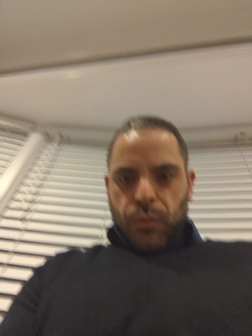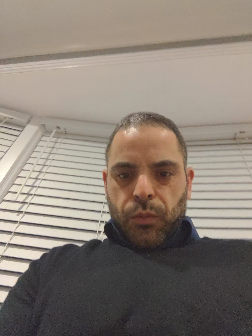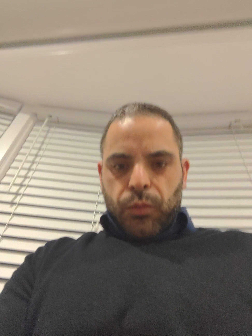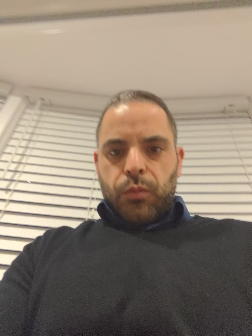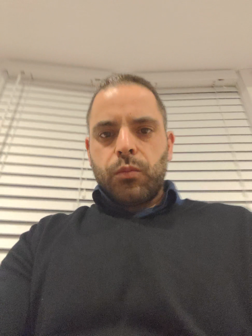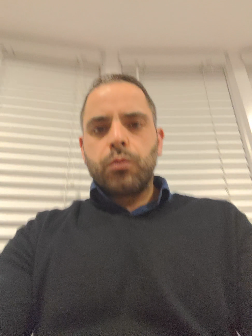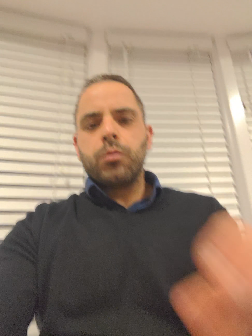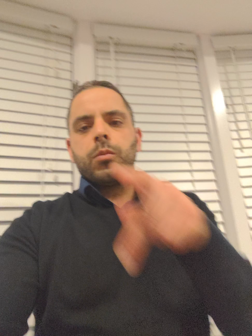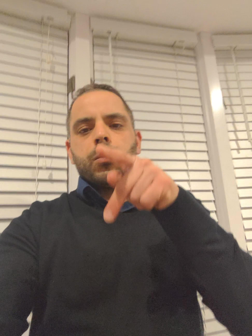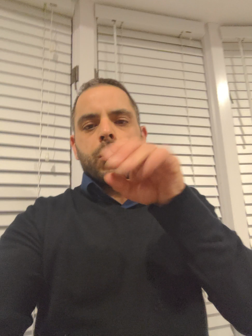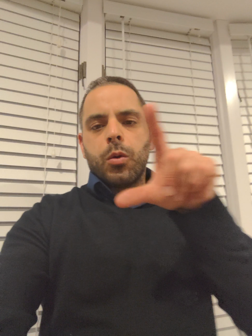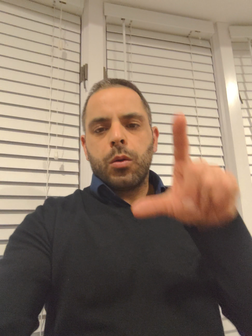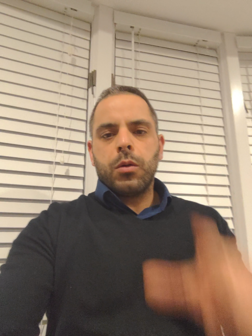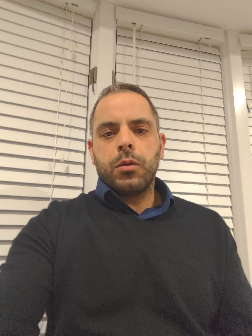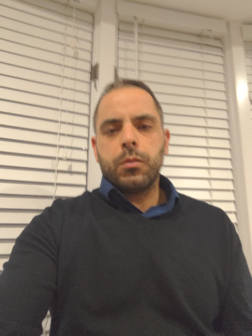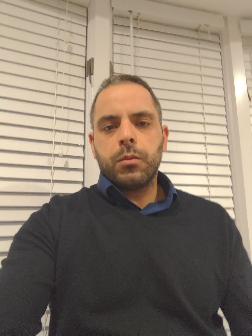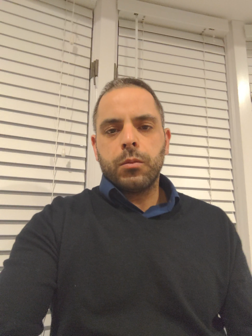pool